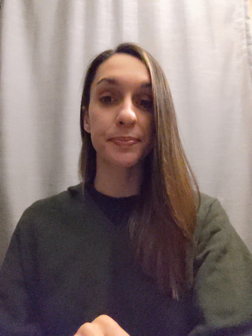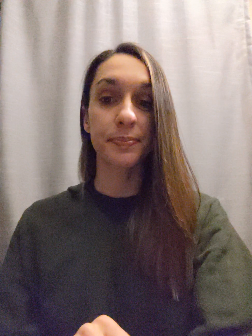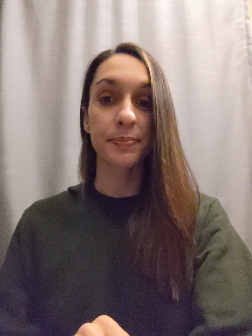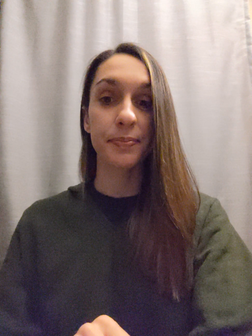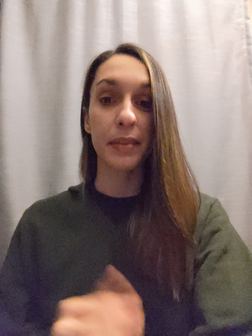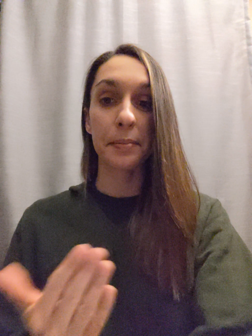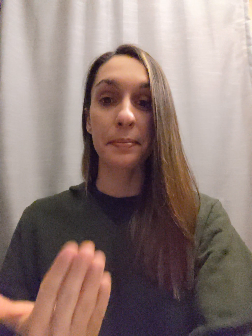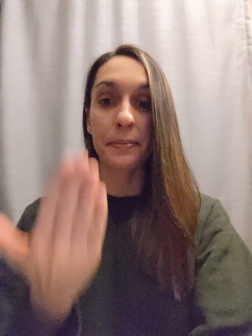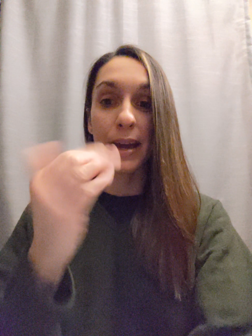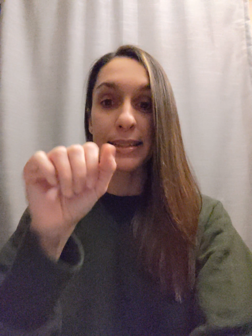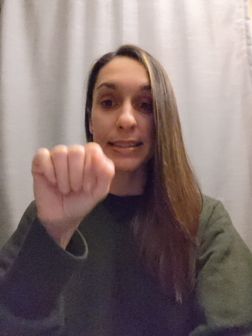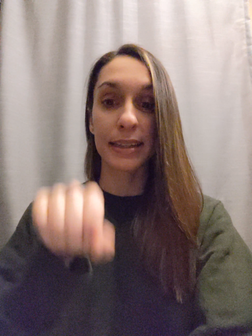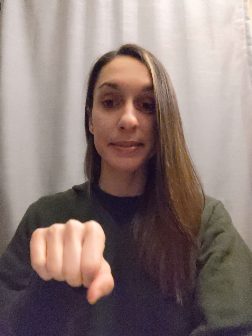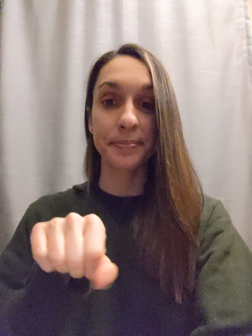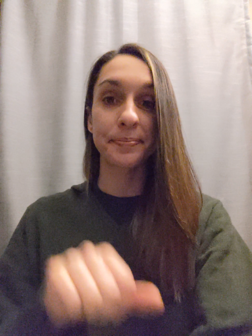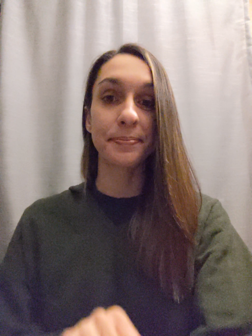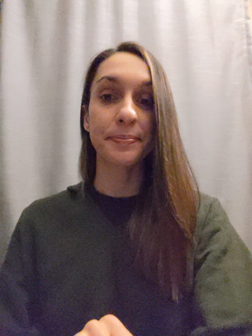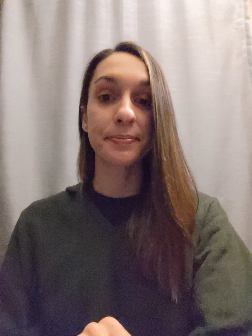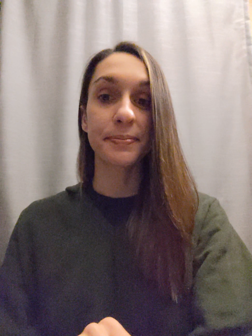mitten